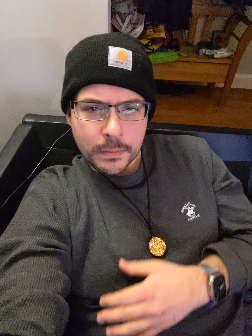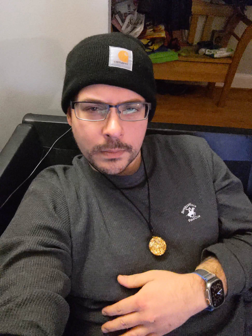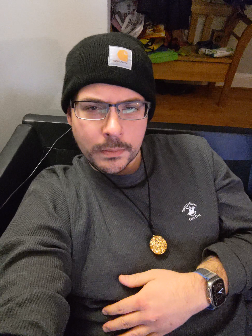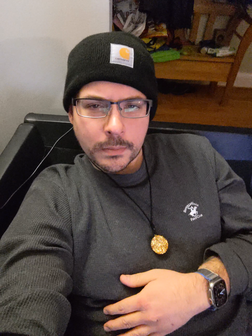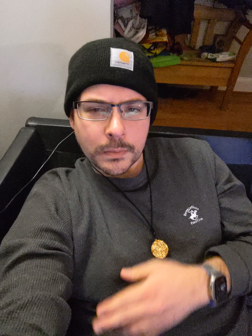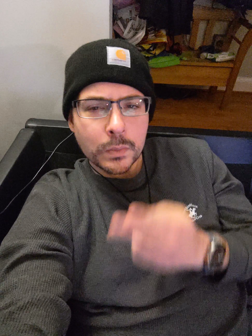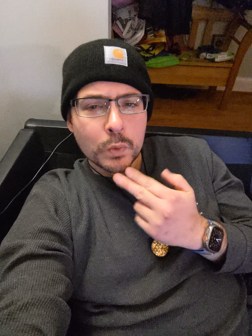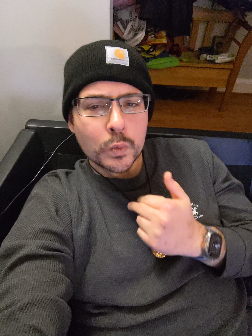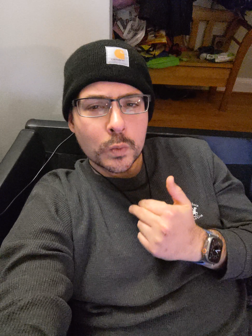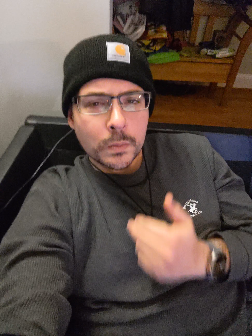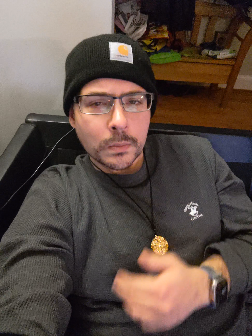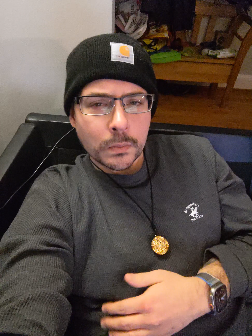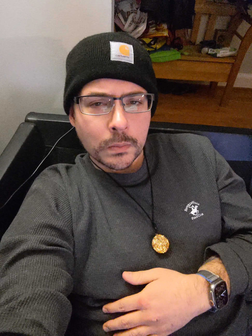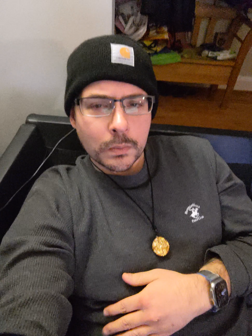cute